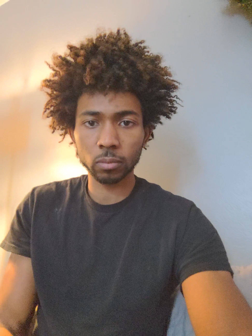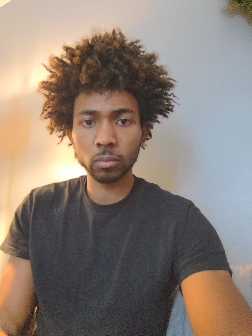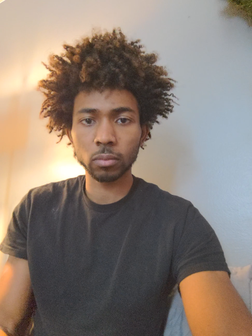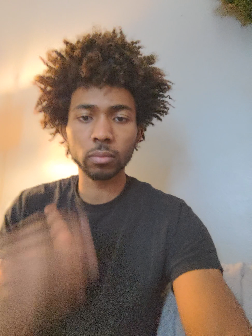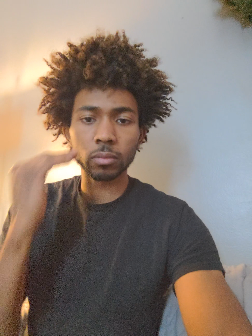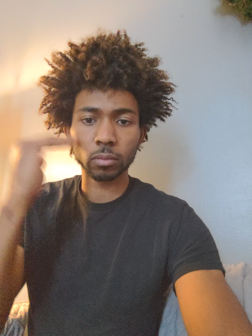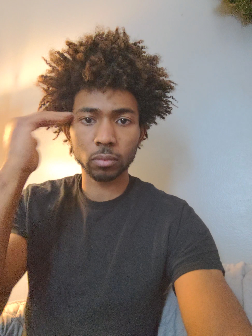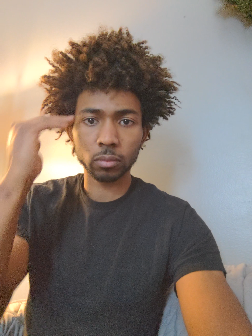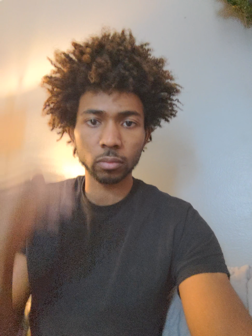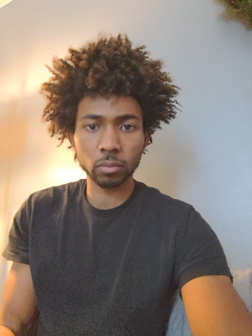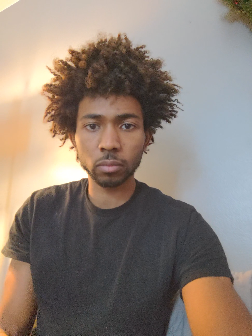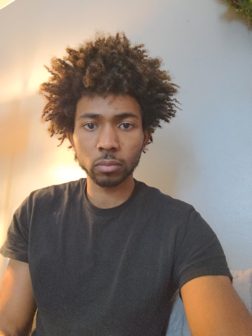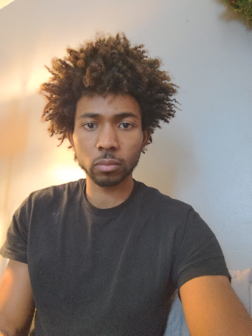head